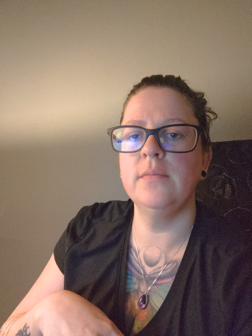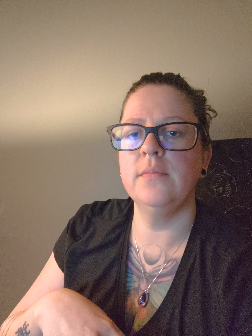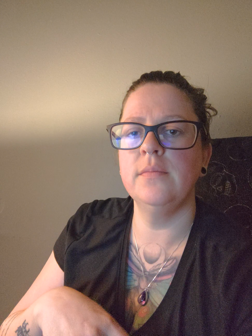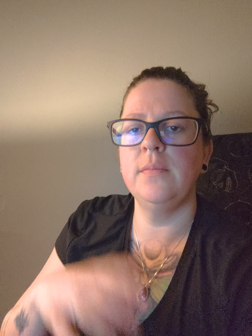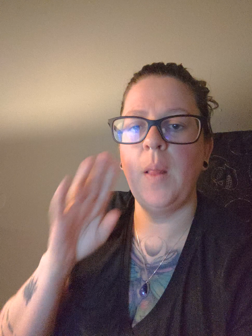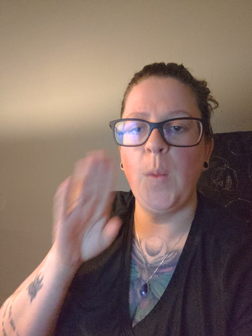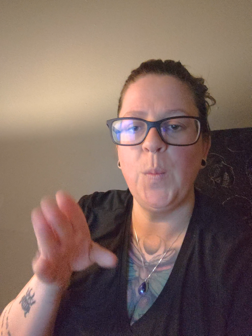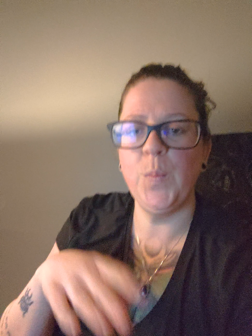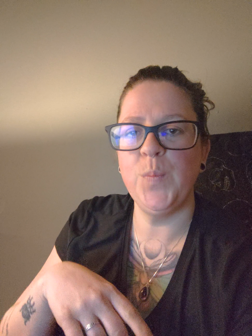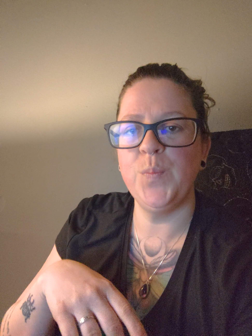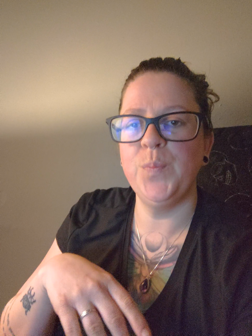hello